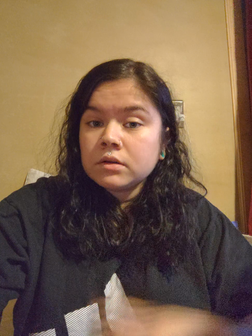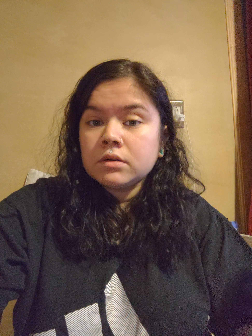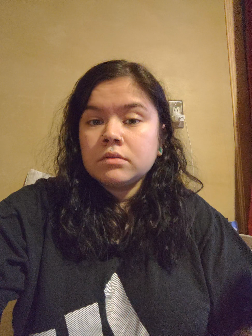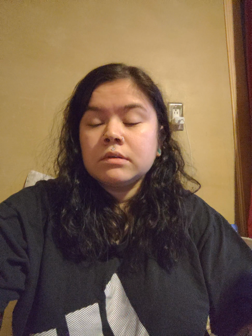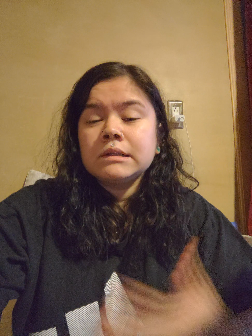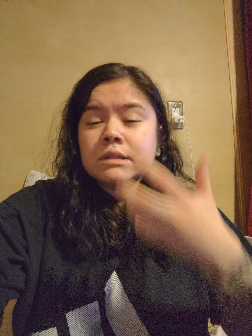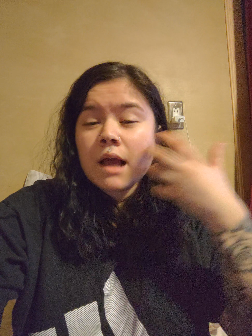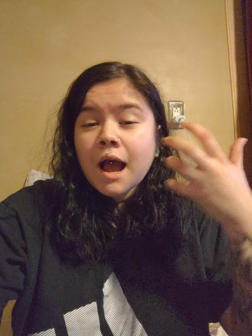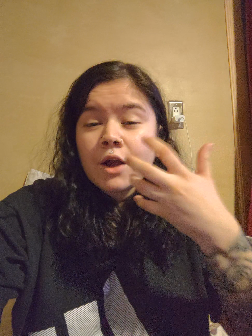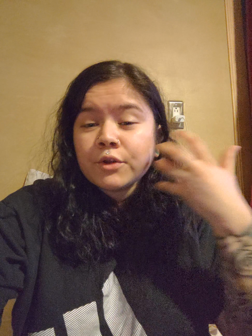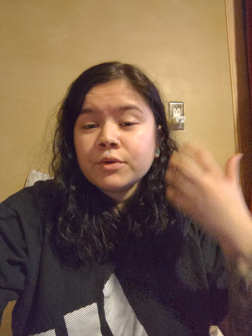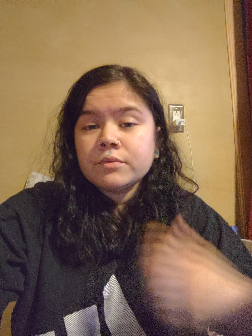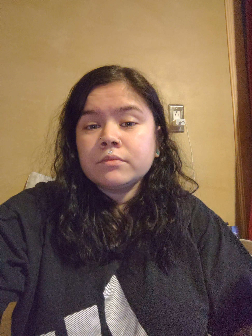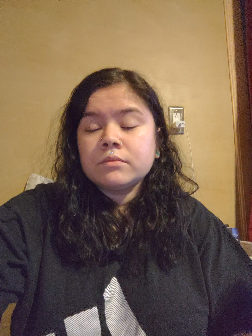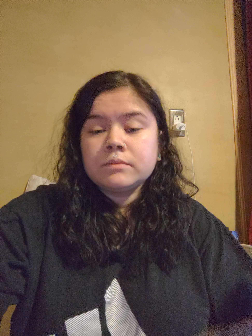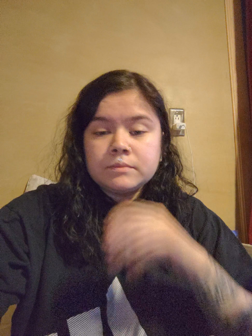tiger